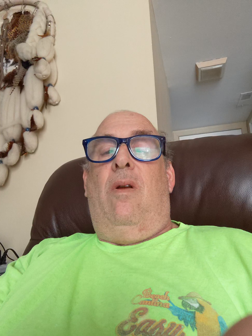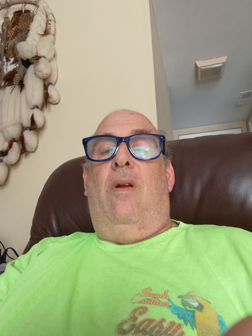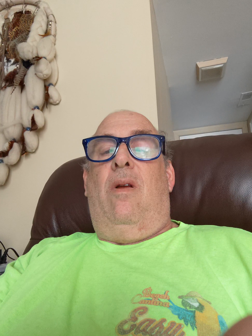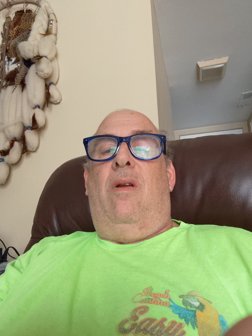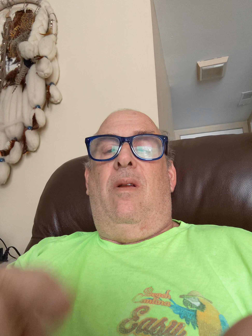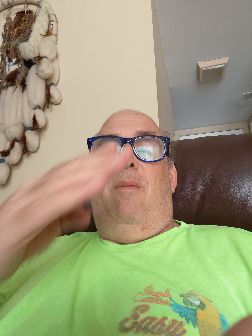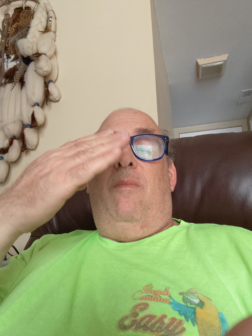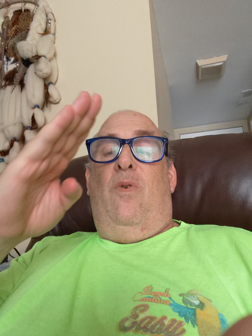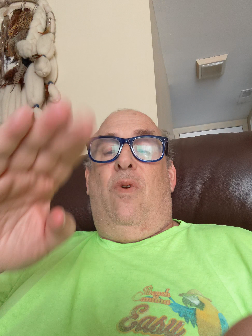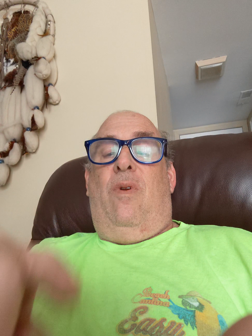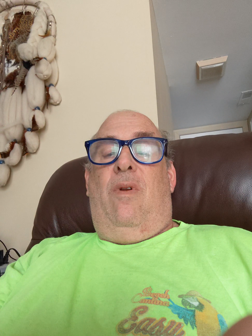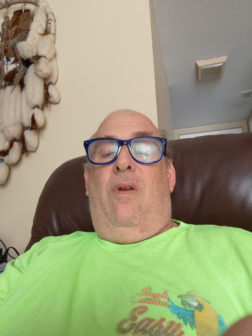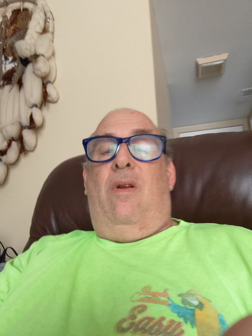blue